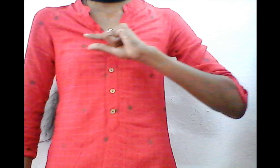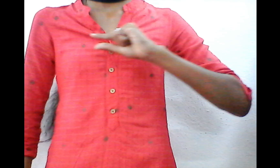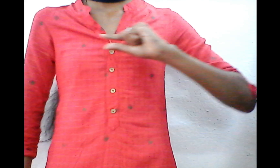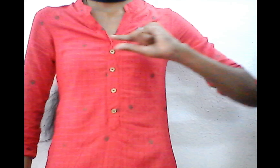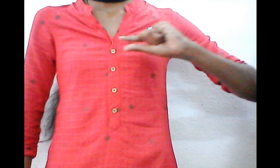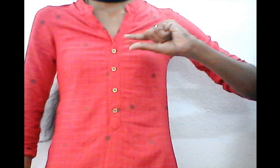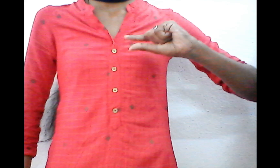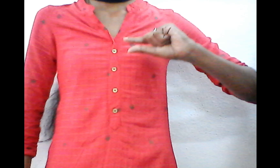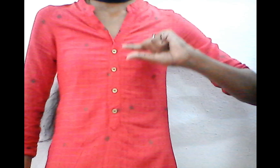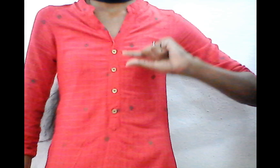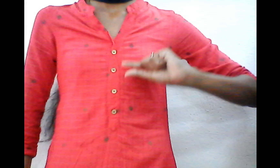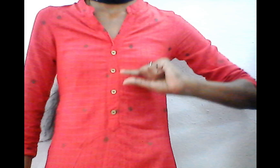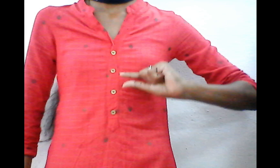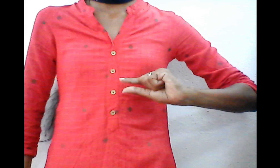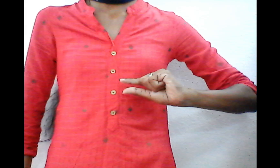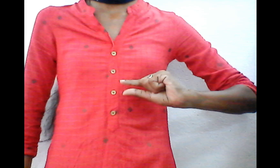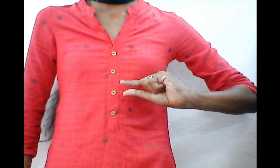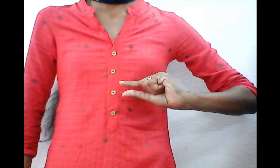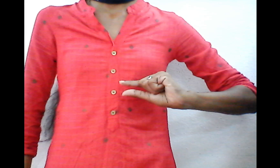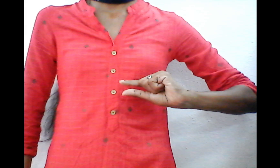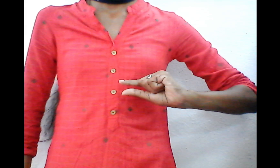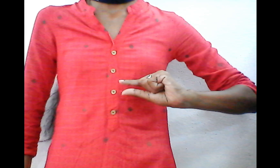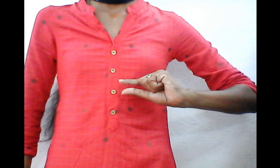ഊ